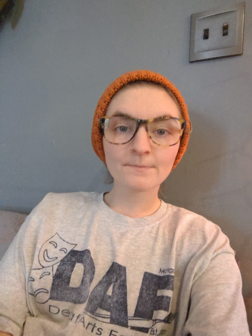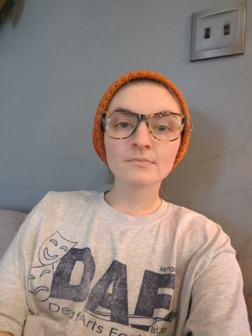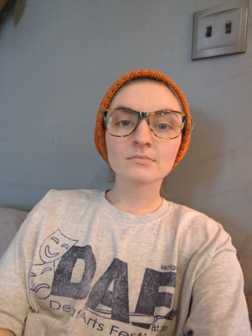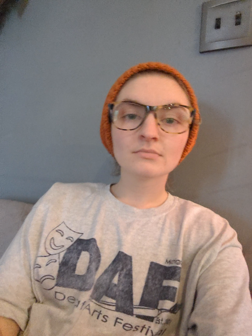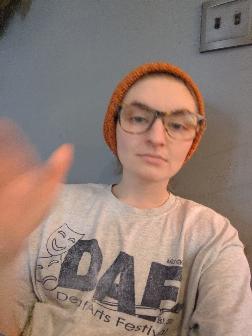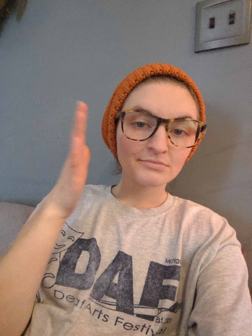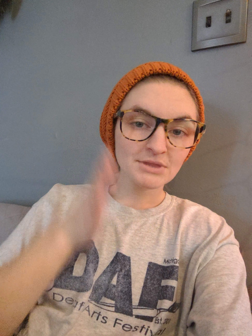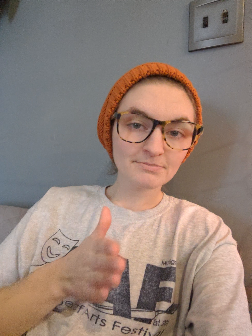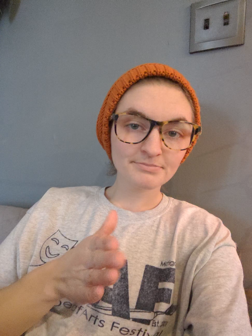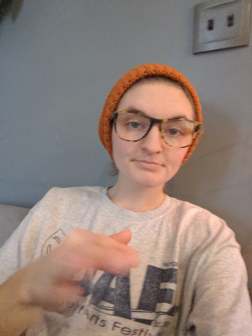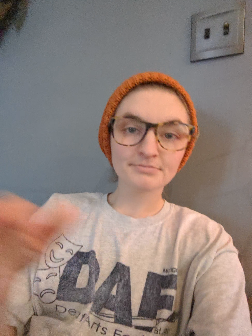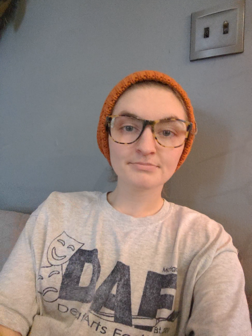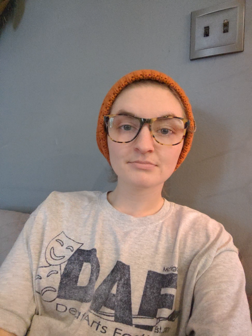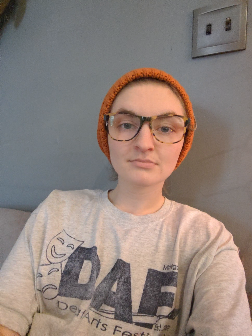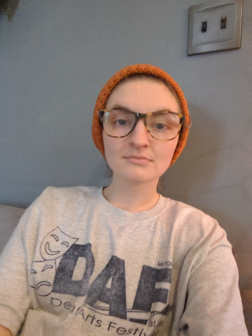beside